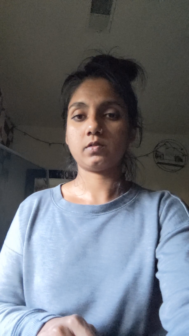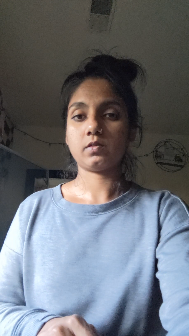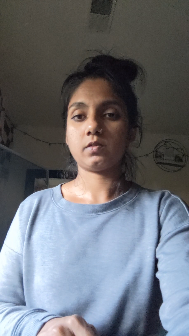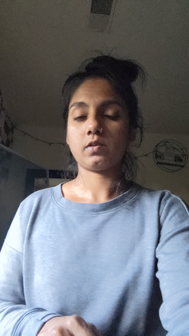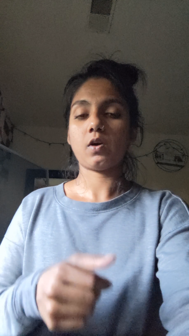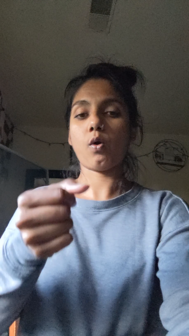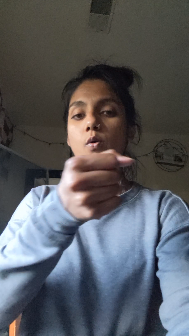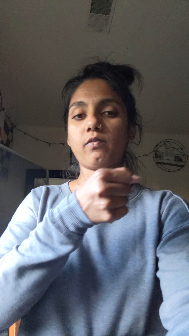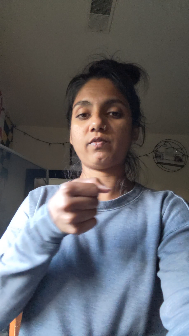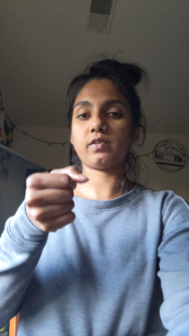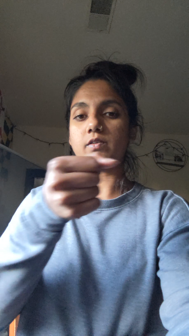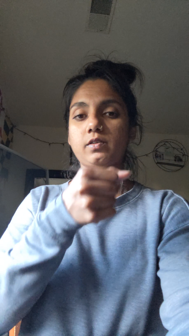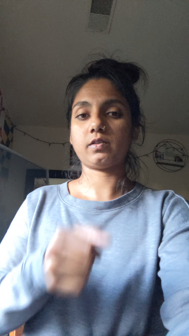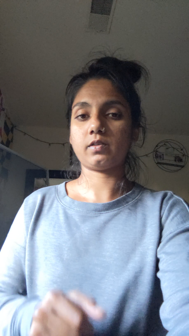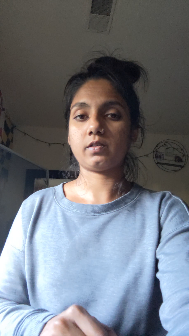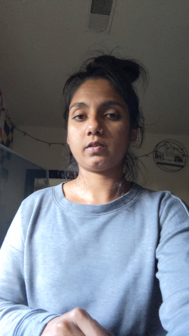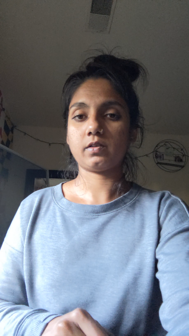coffee